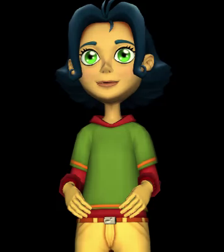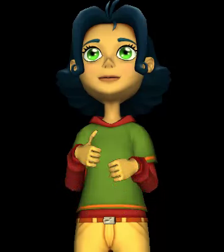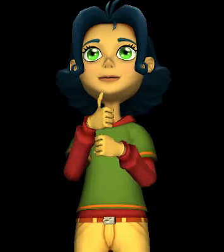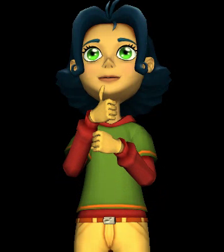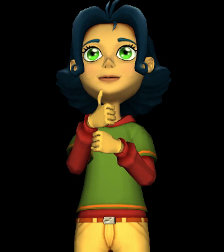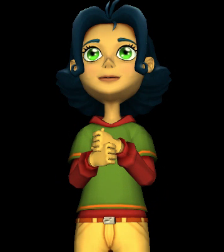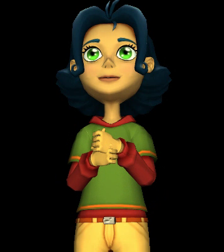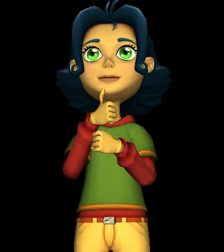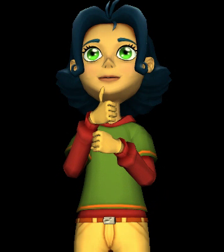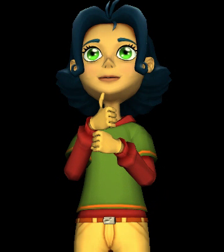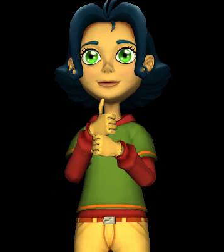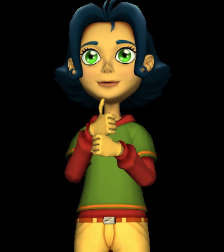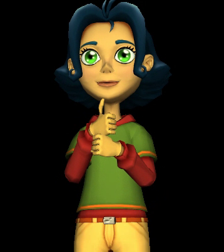يعني